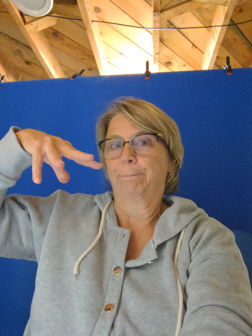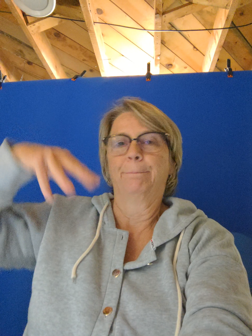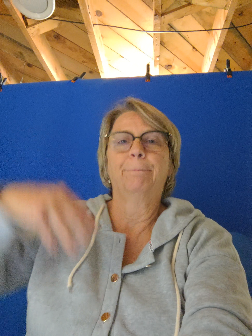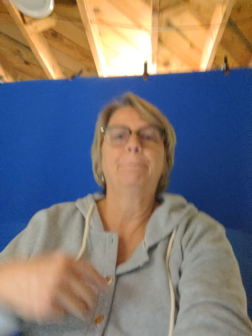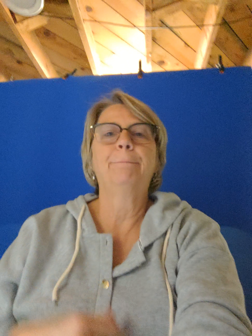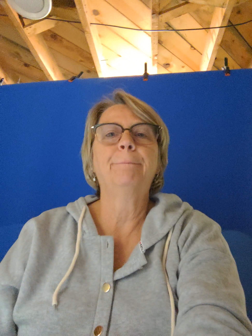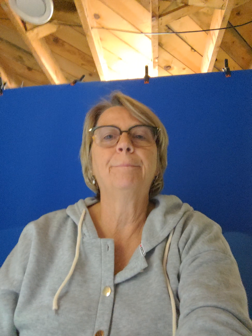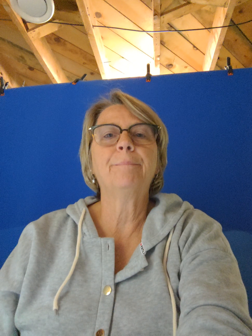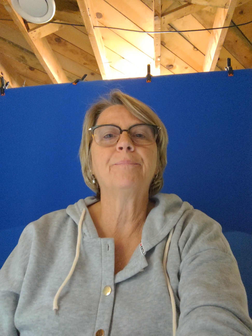lamp